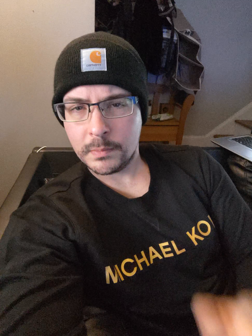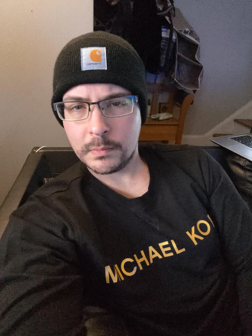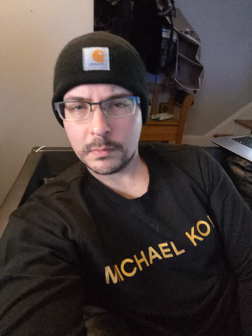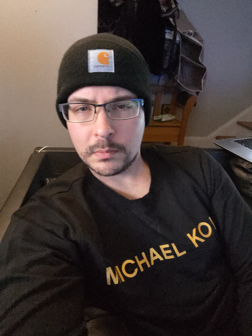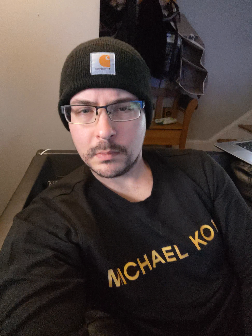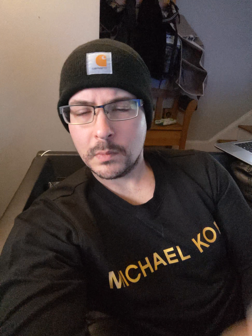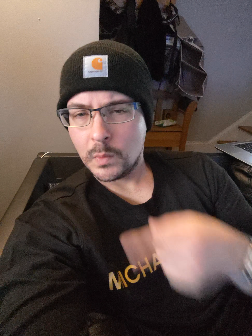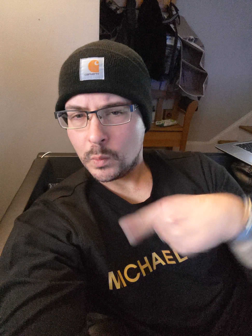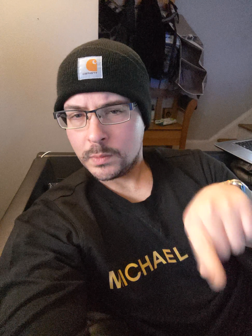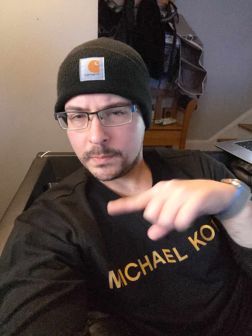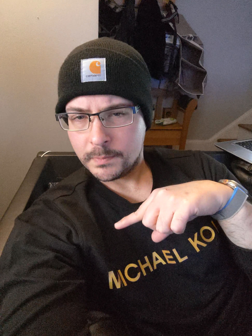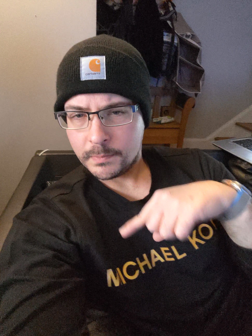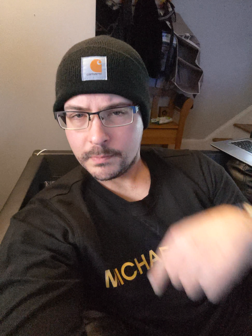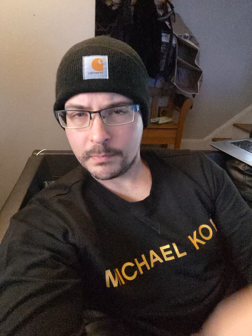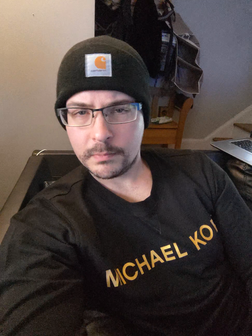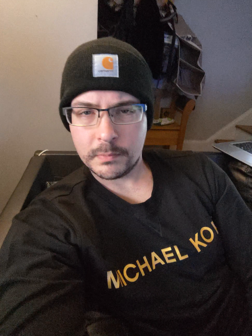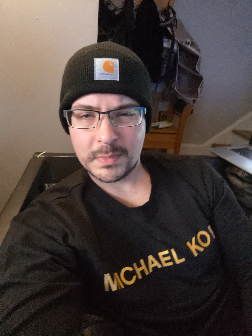we